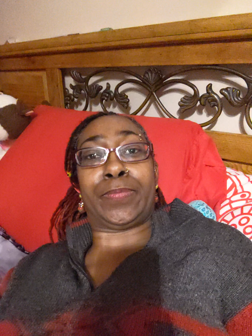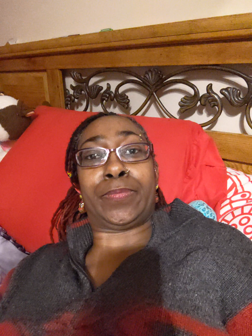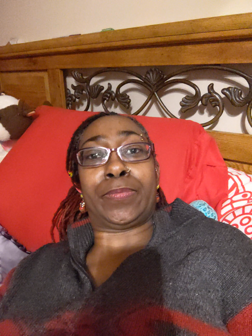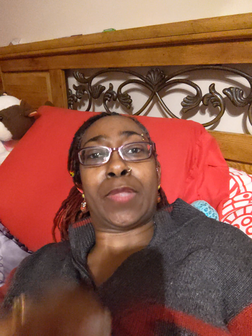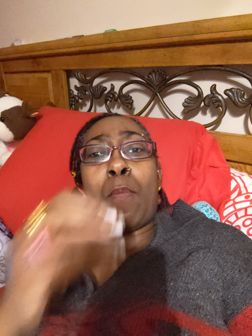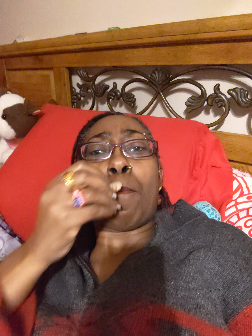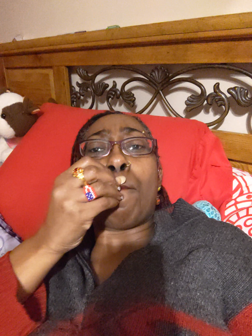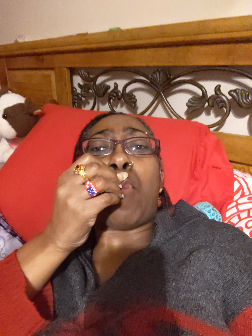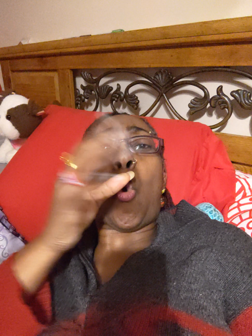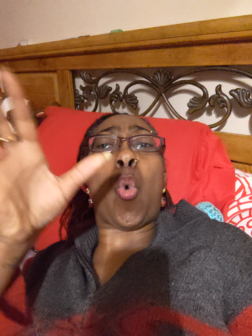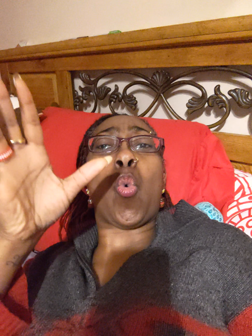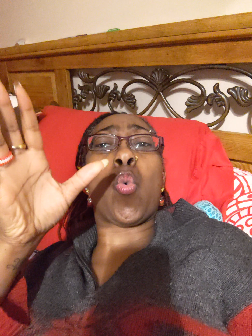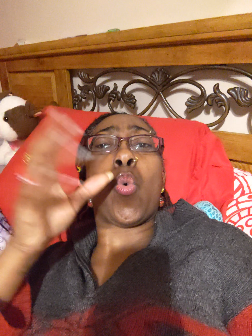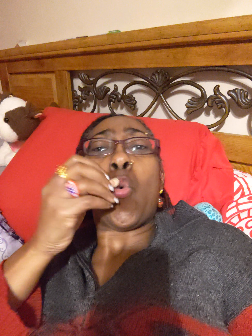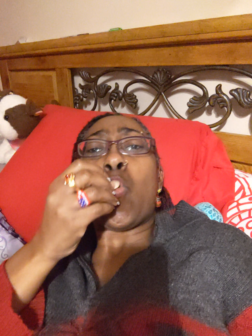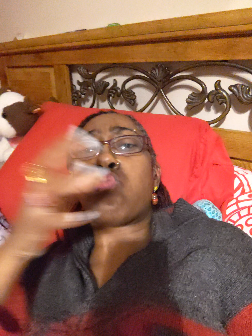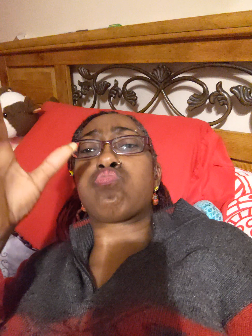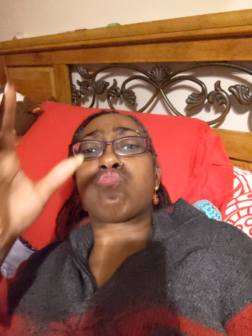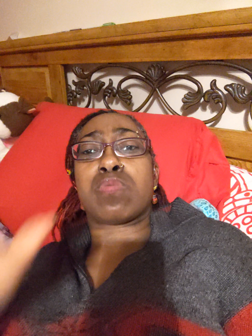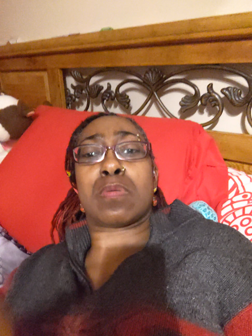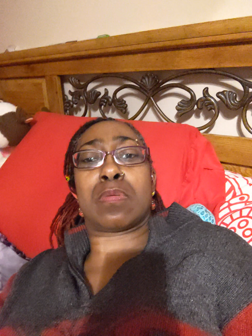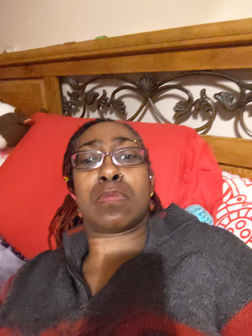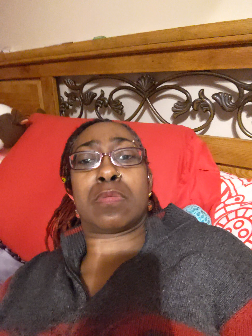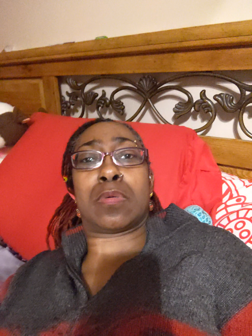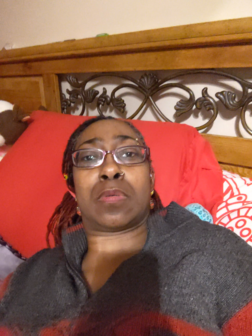blow